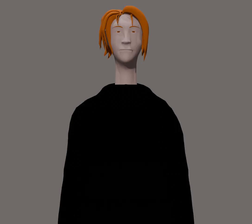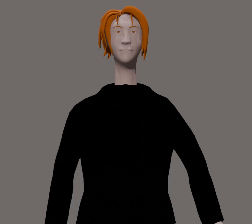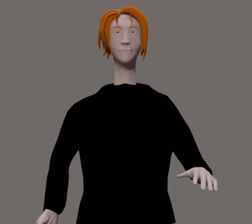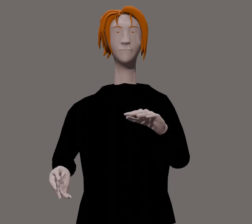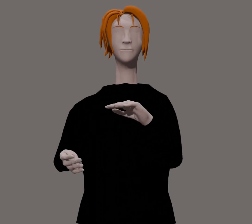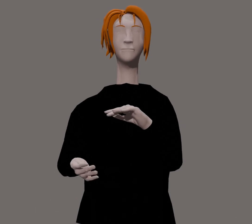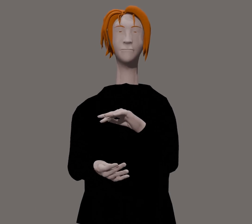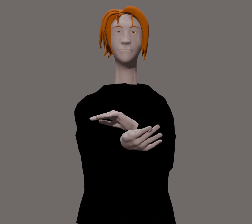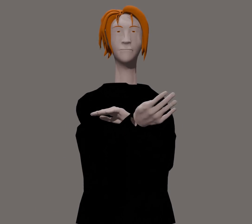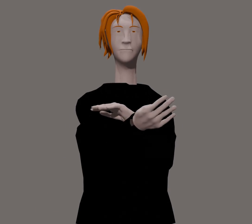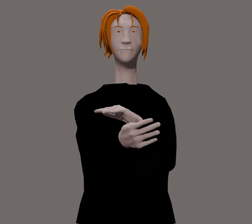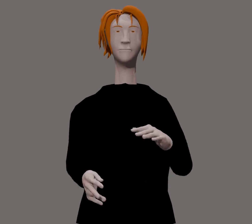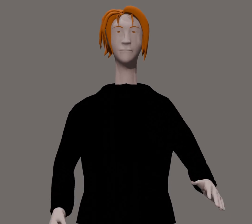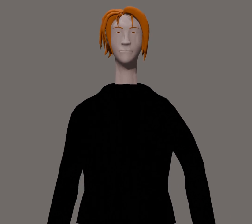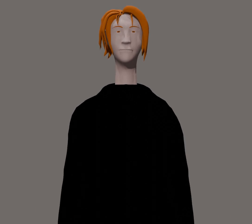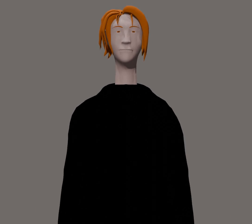Bribe